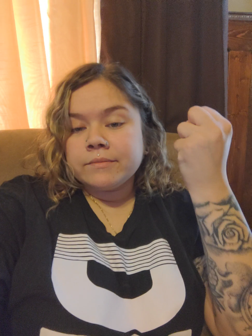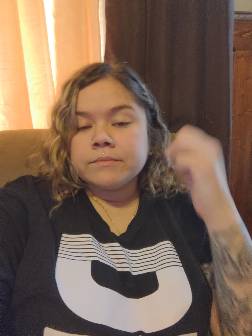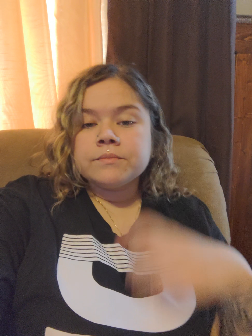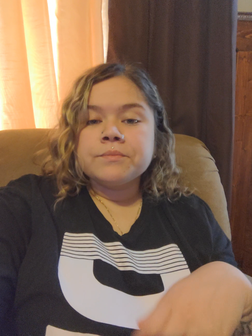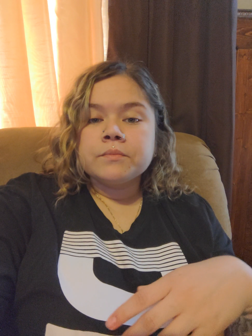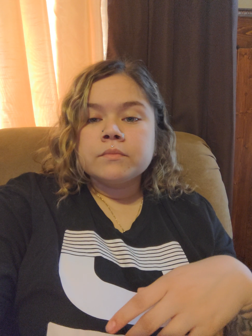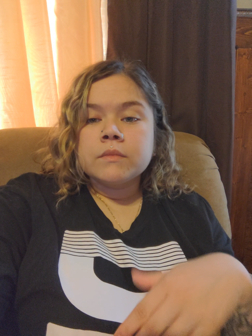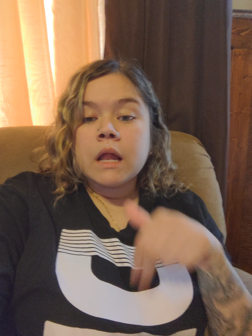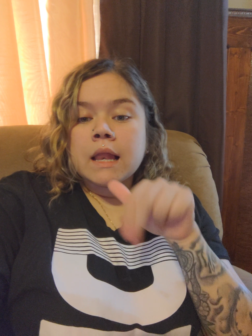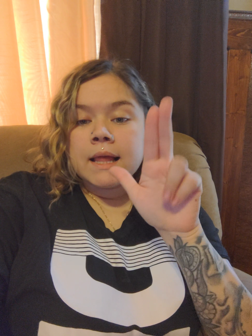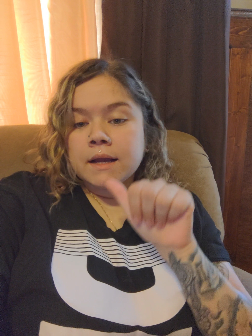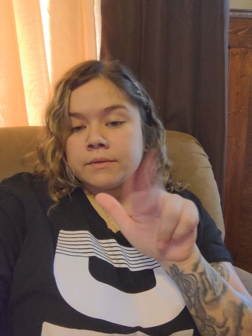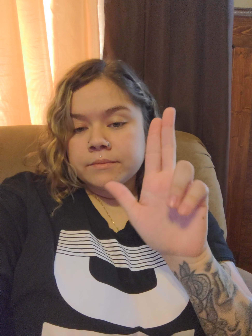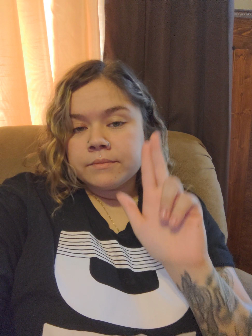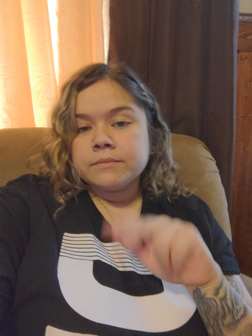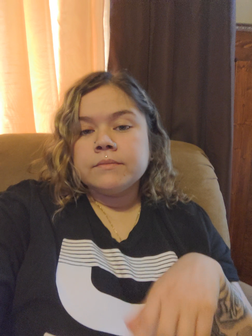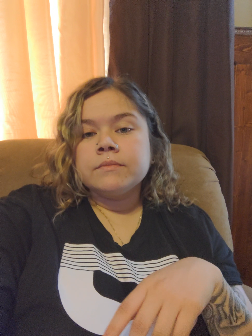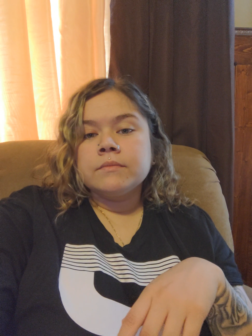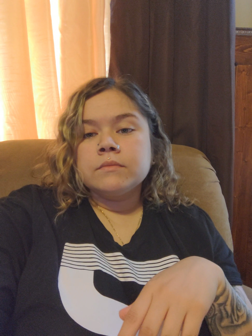lick